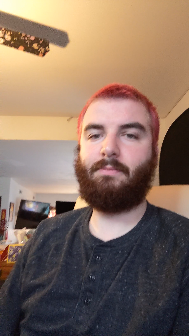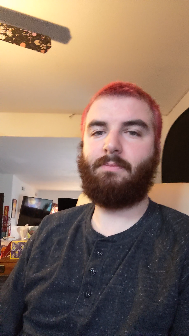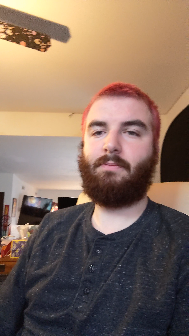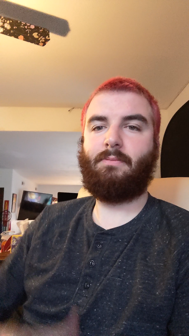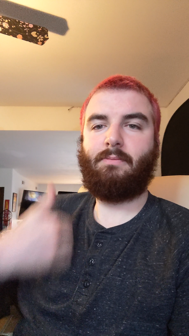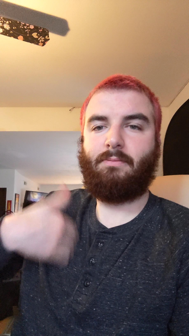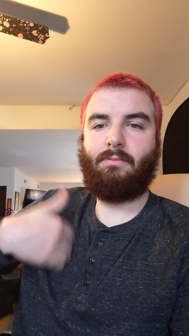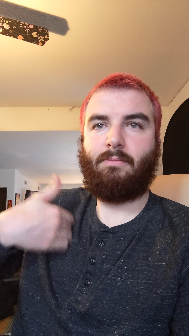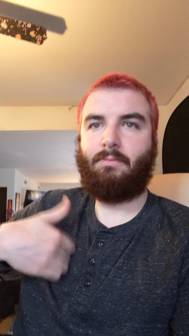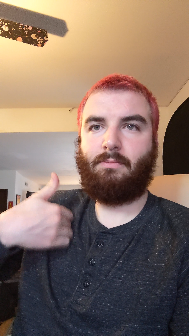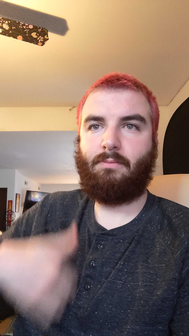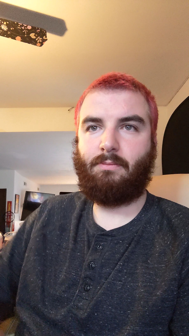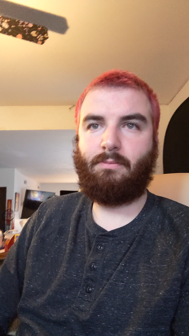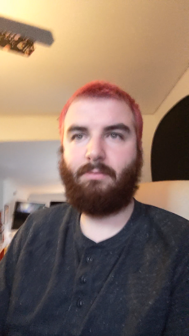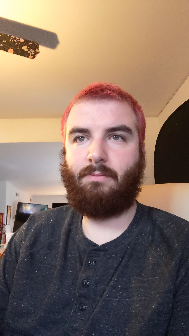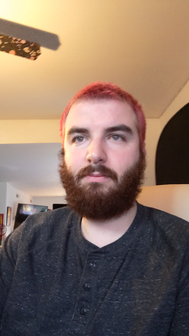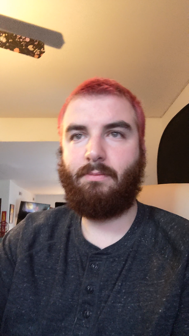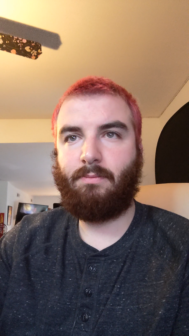bathtub